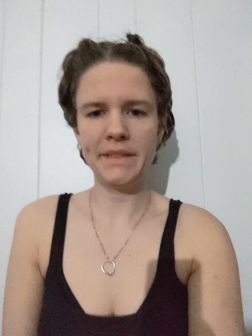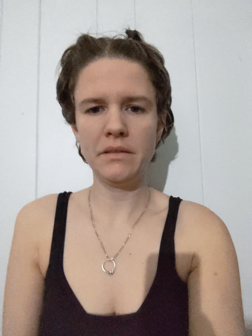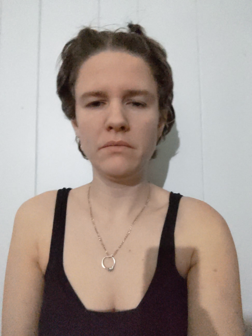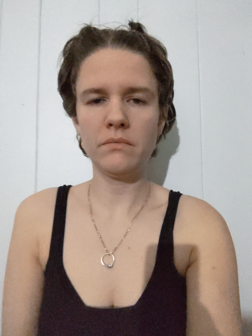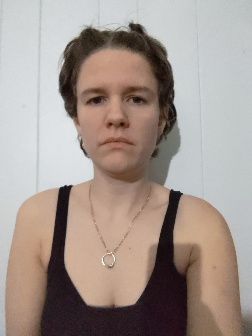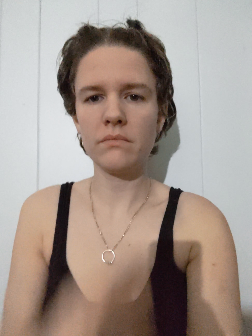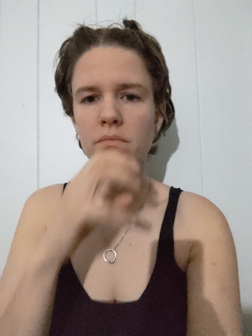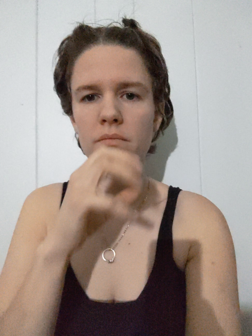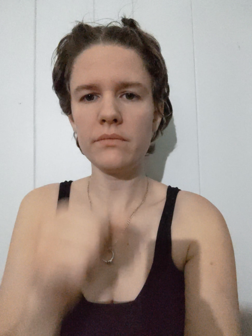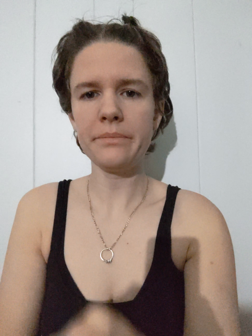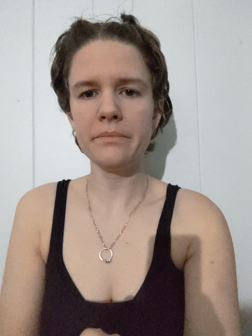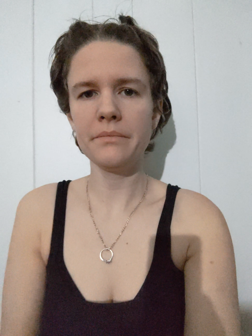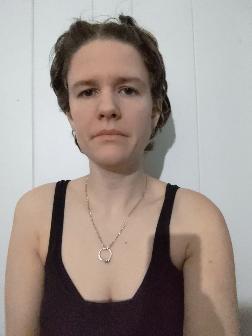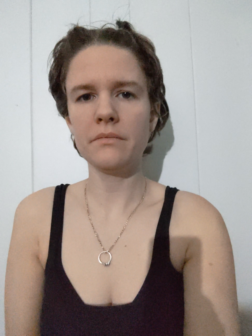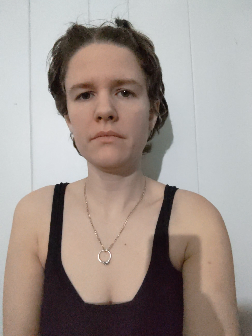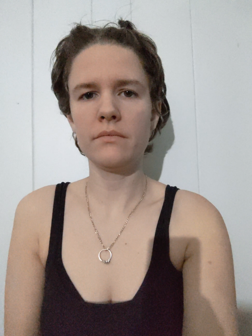old